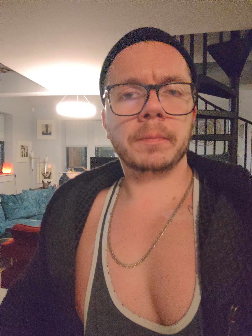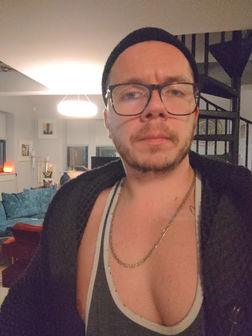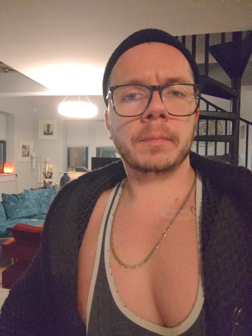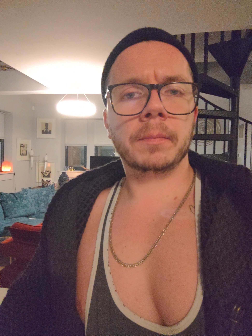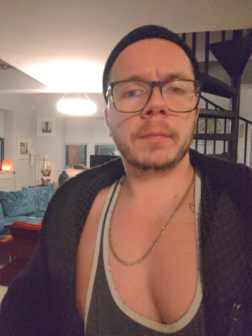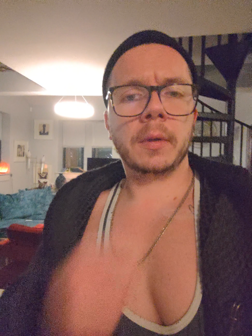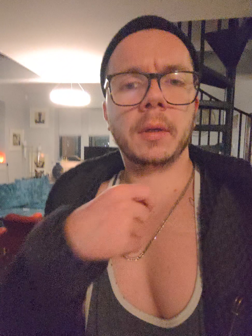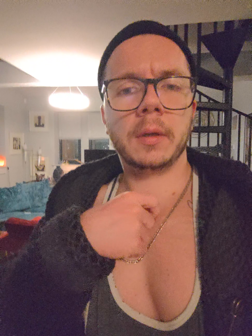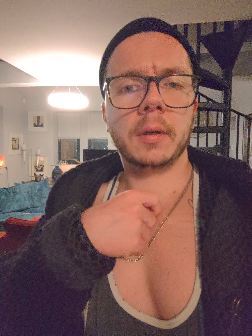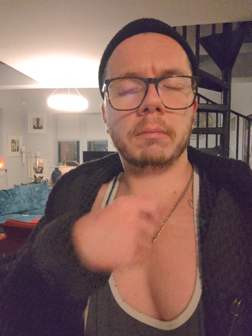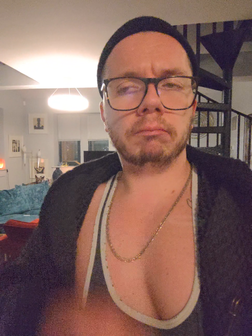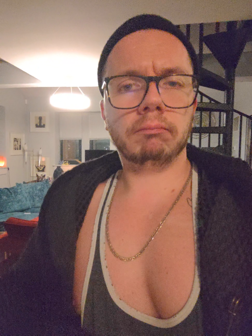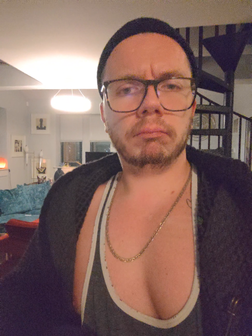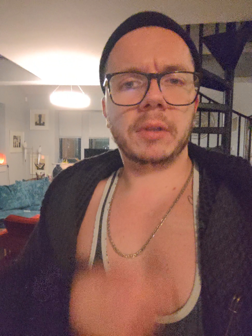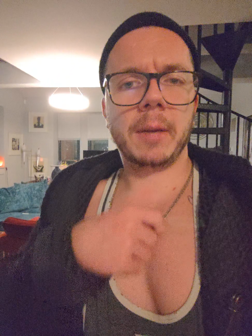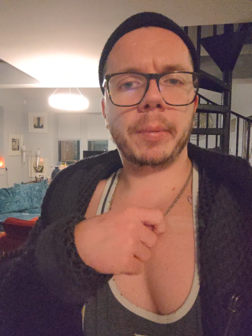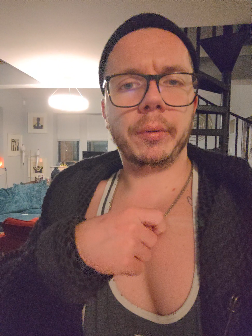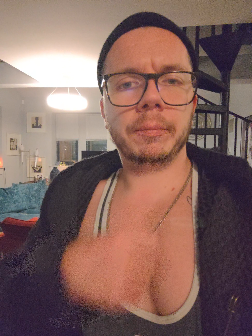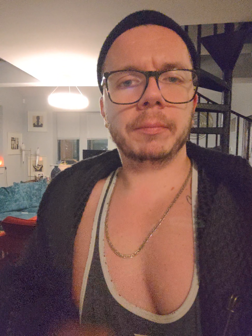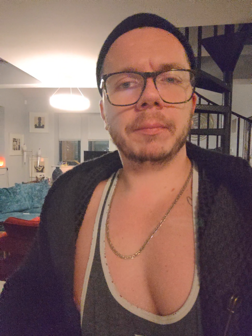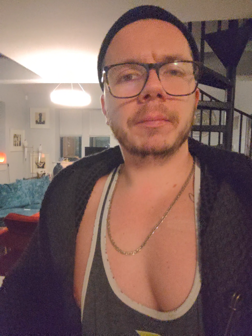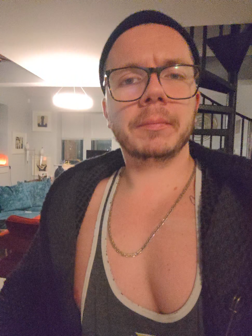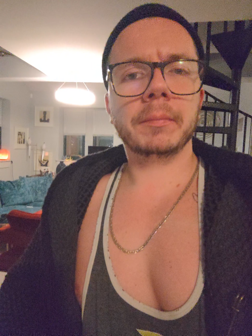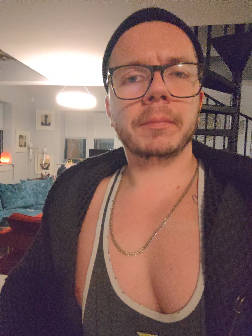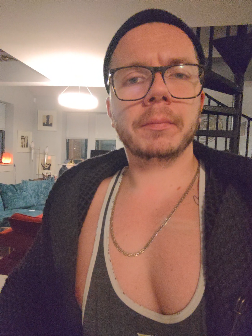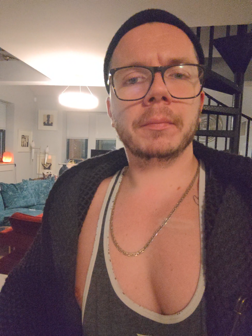zipper